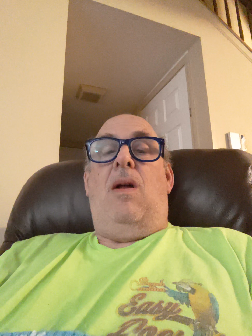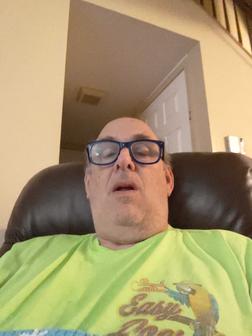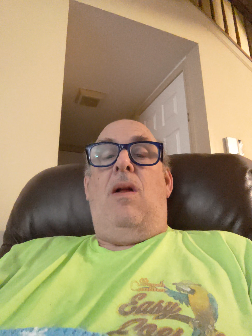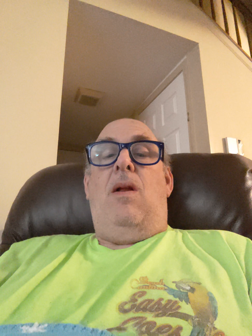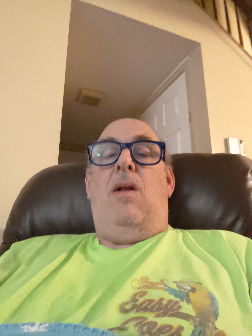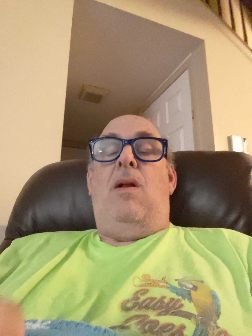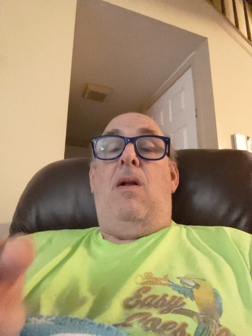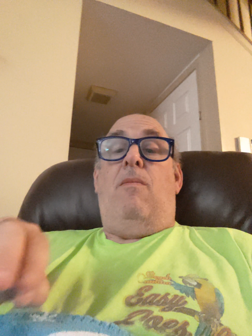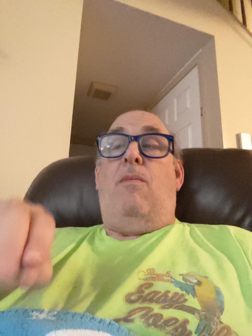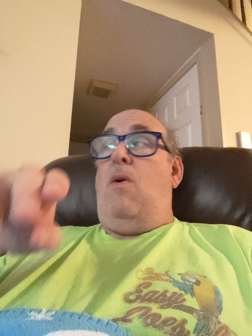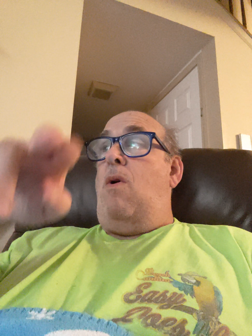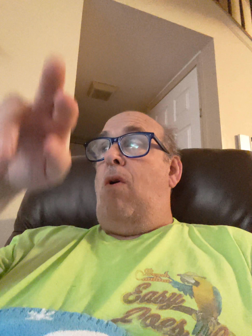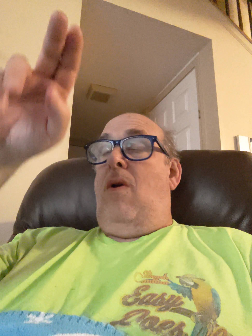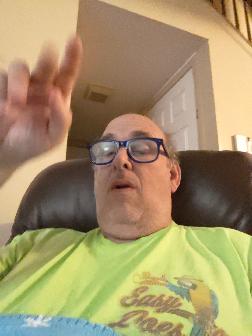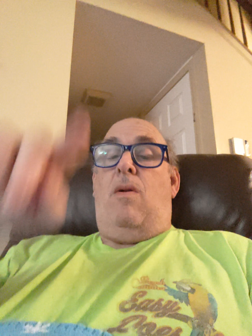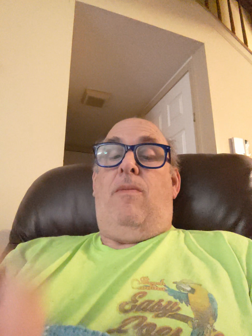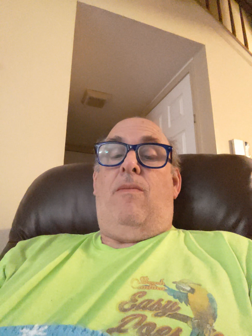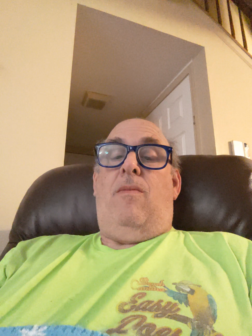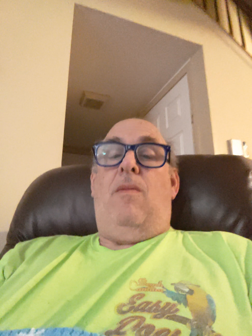stairs